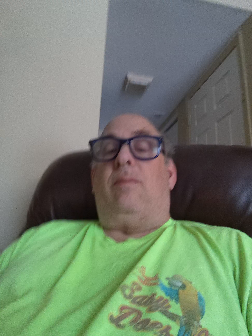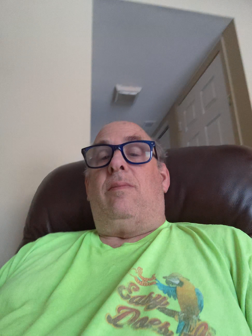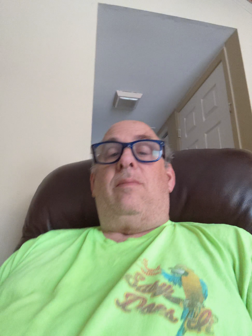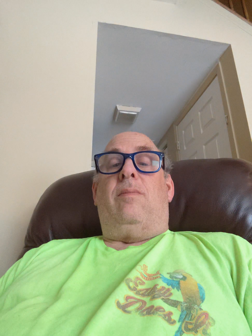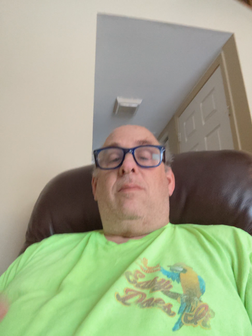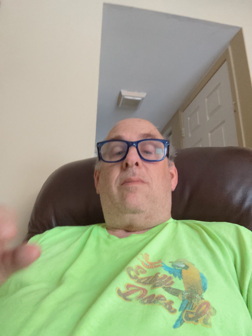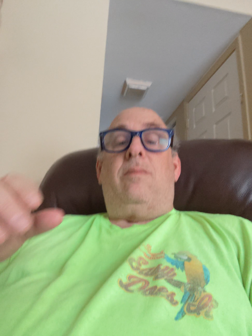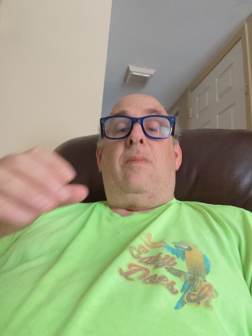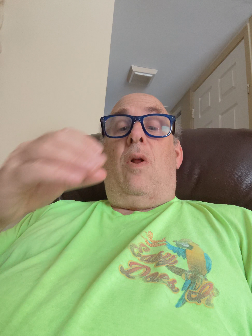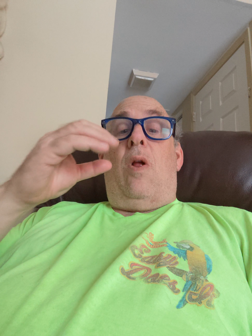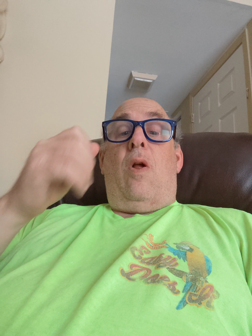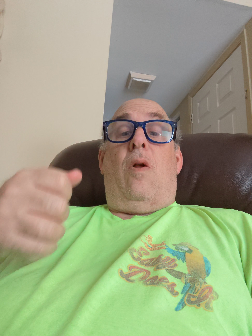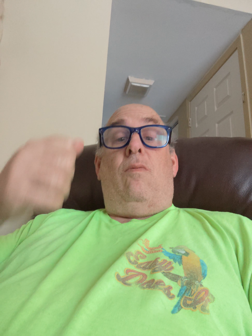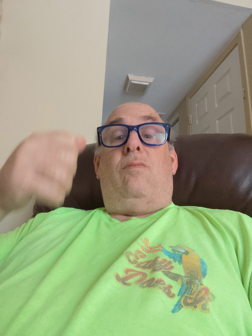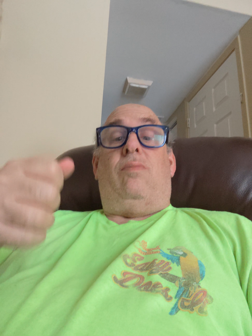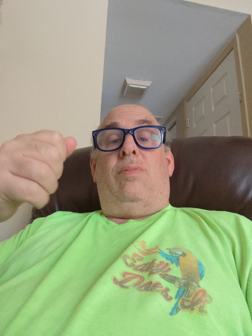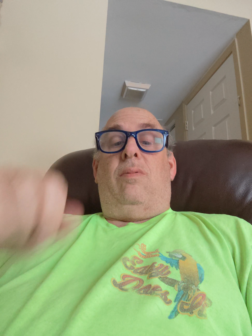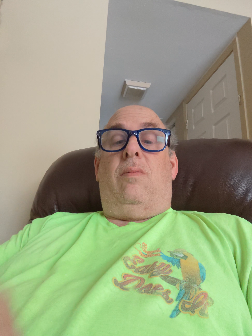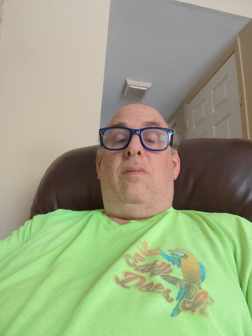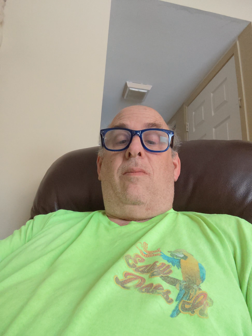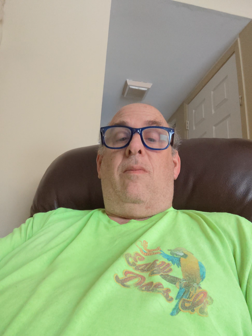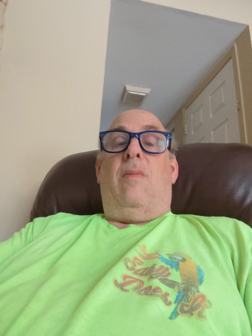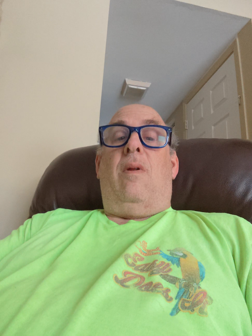car